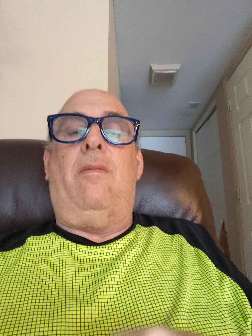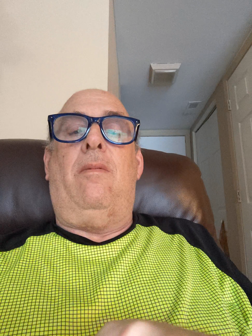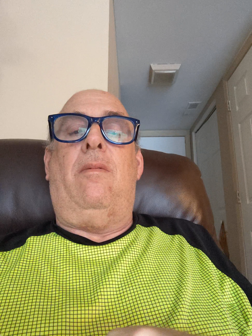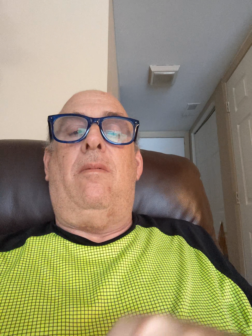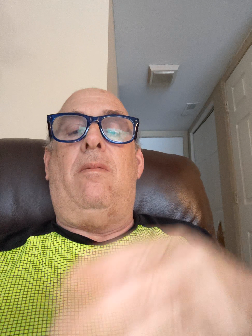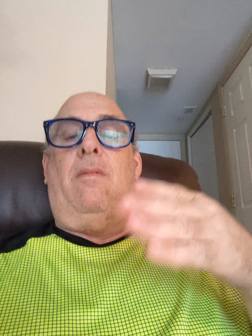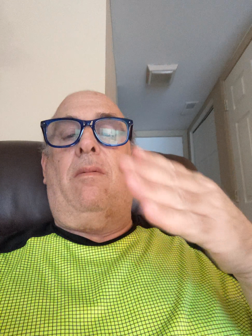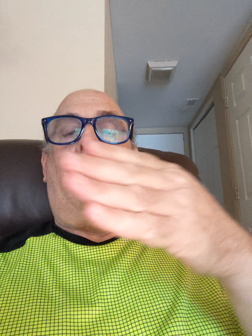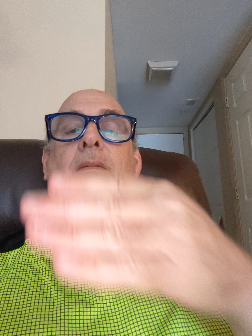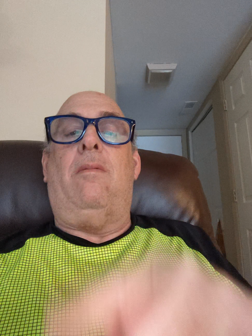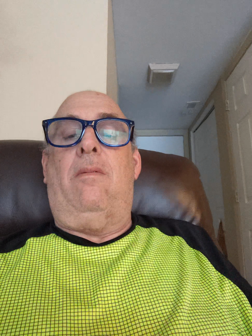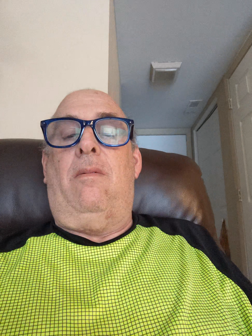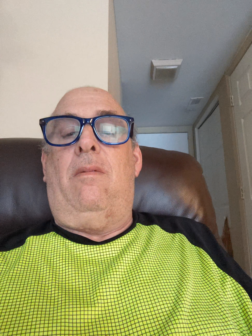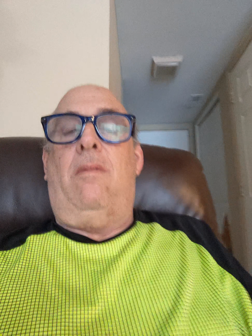fish